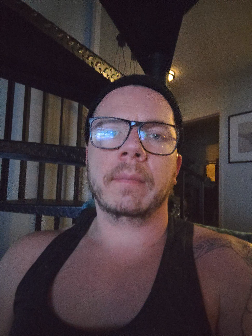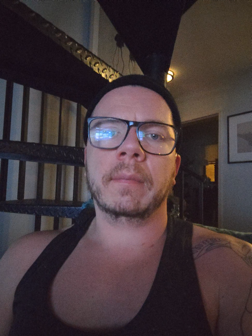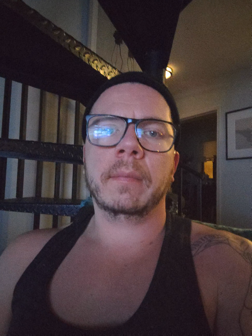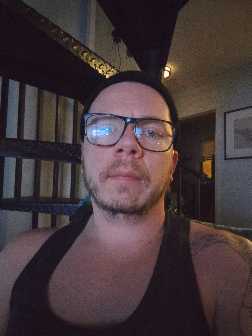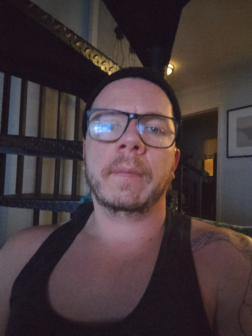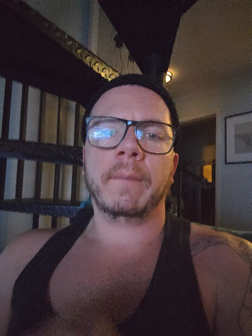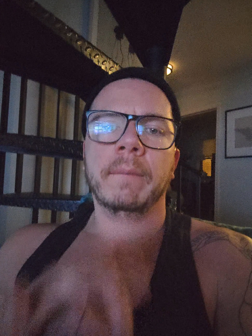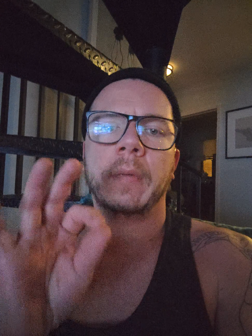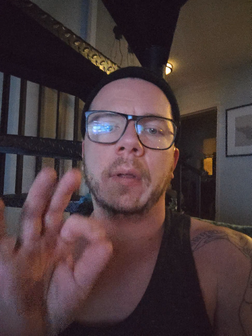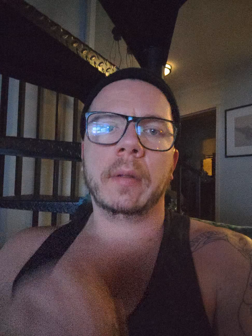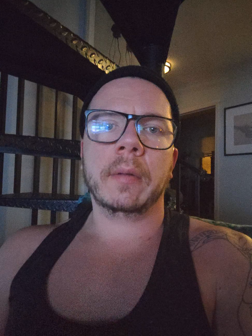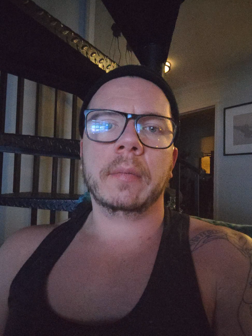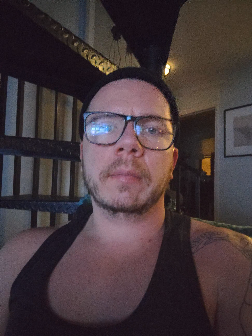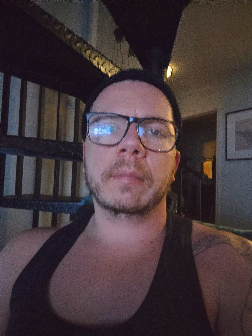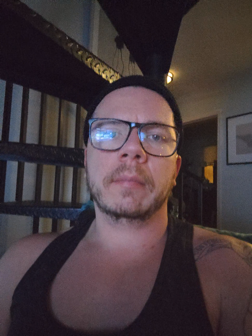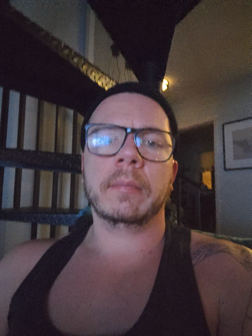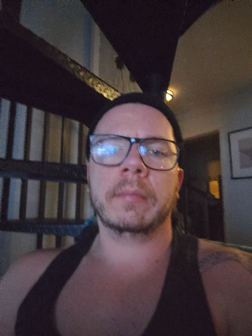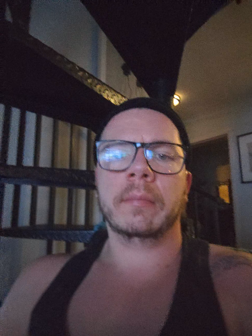find